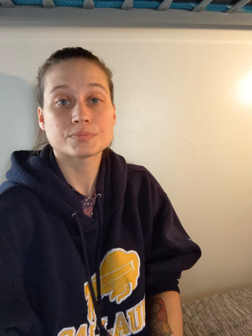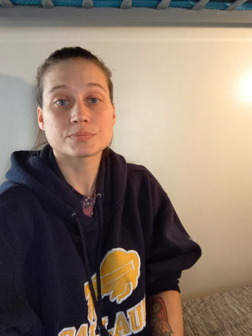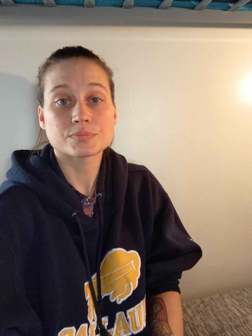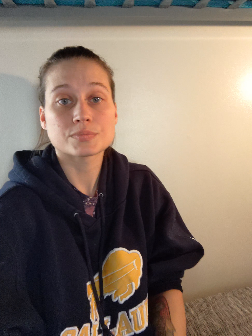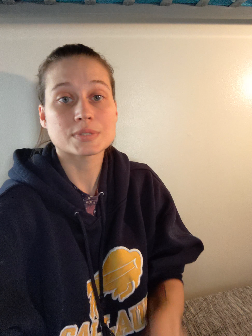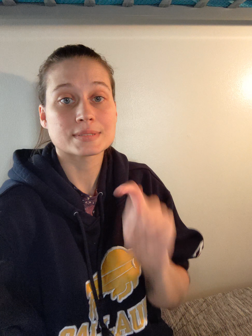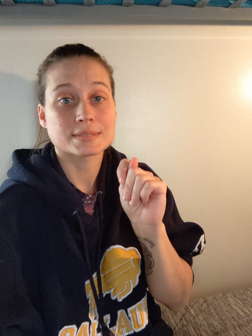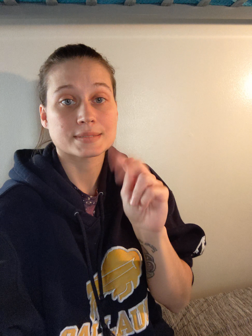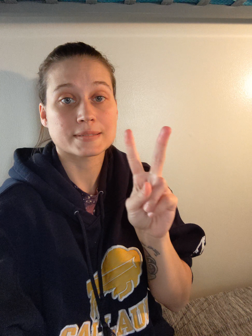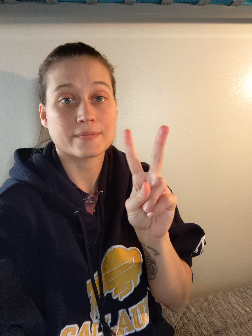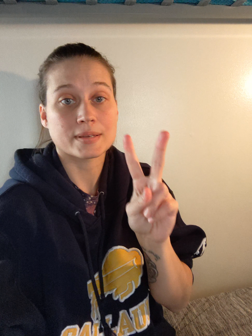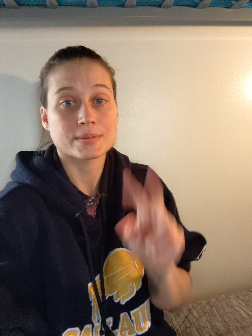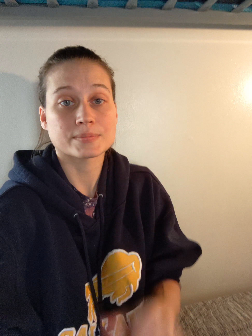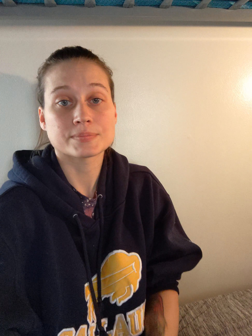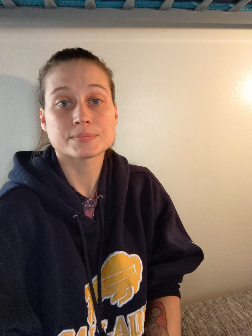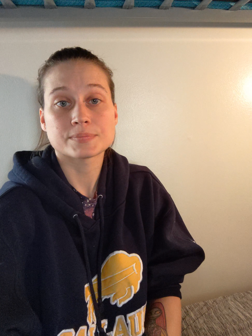TV